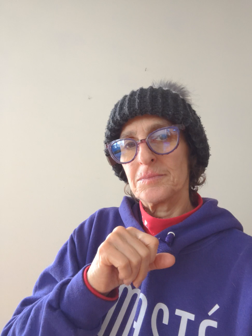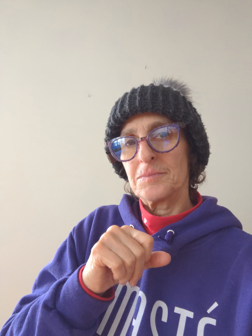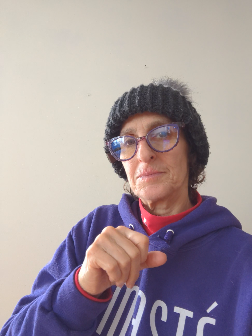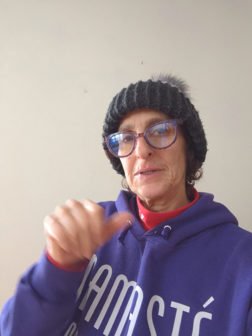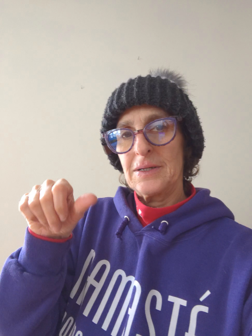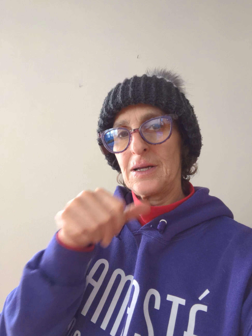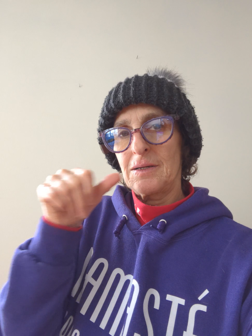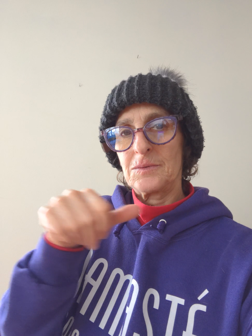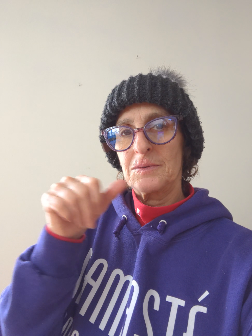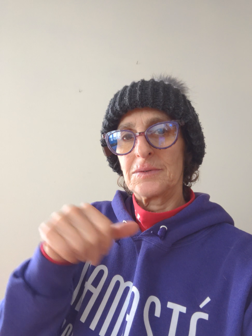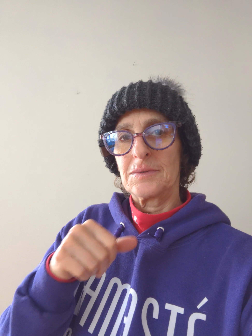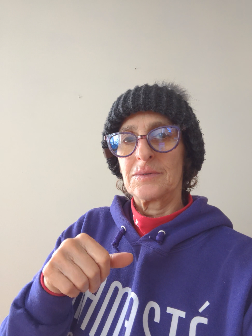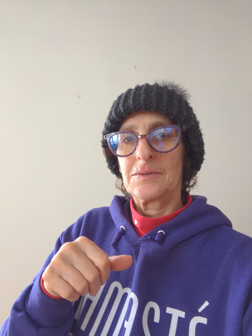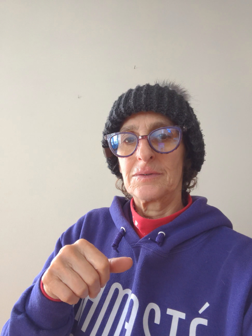carrot